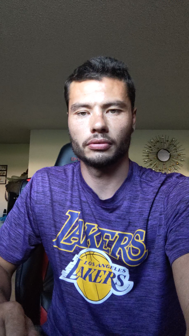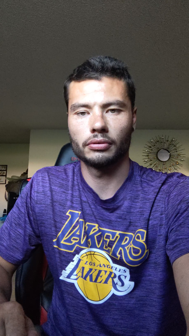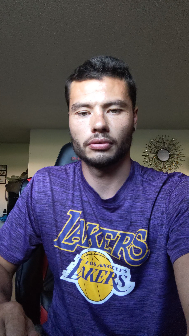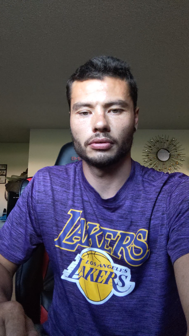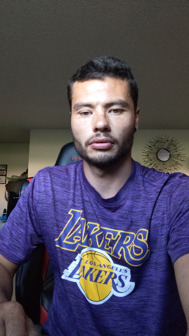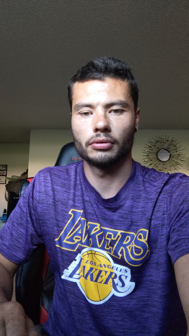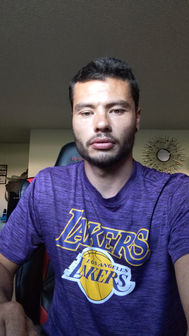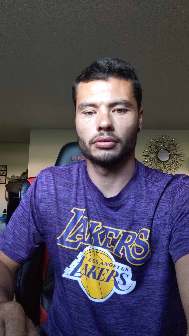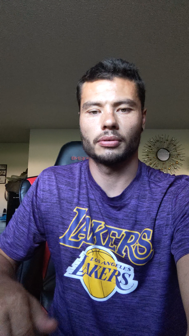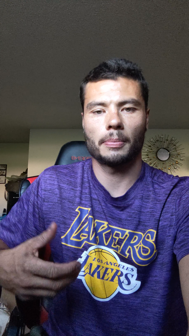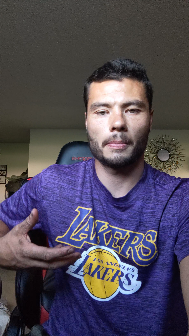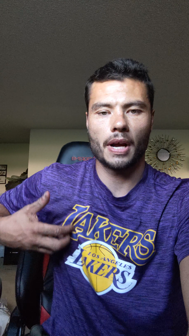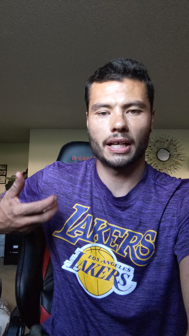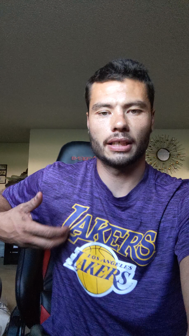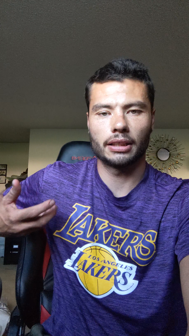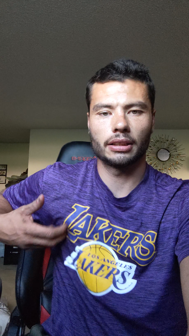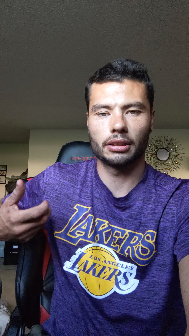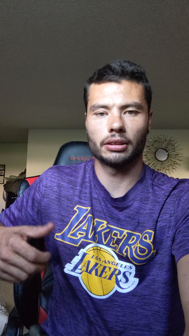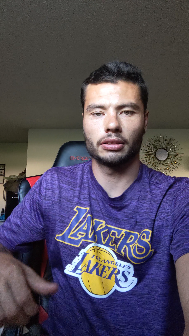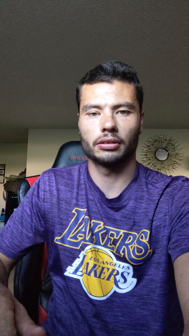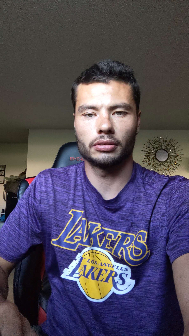monkey